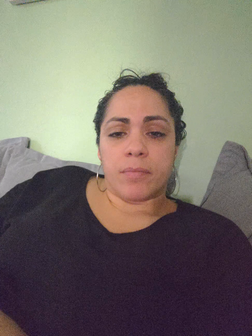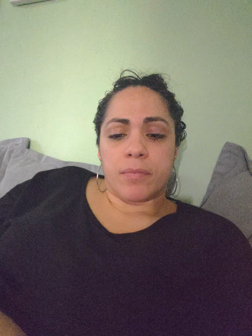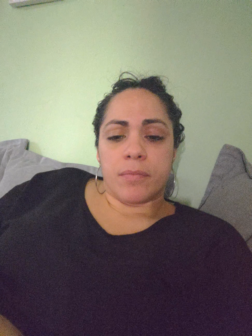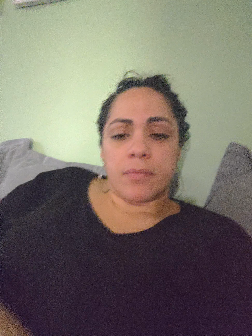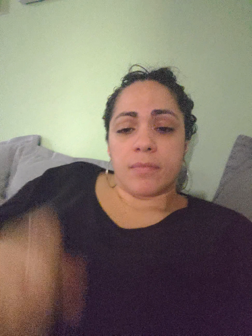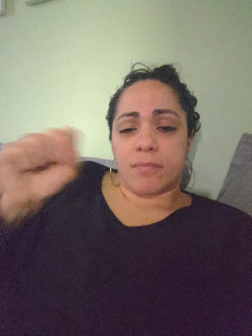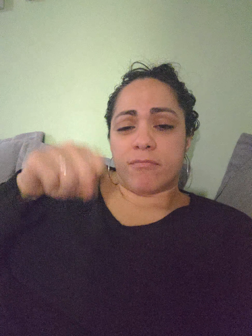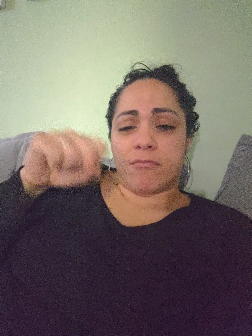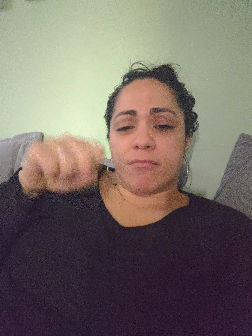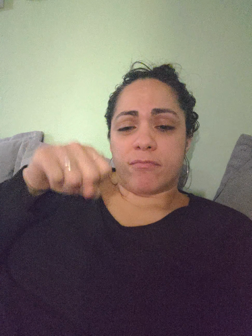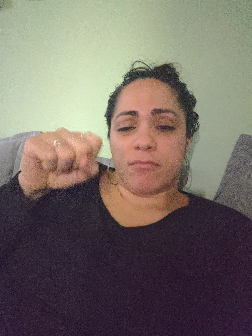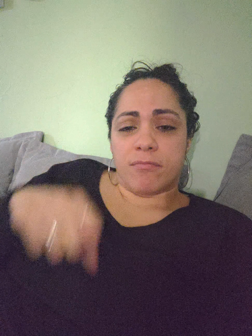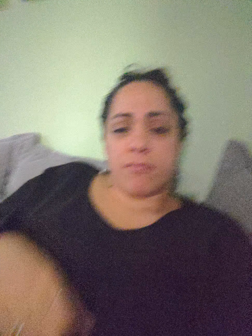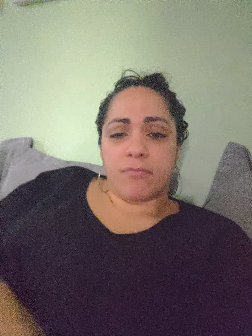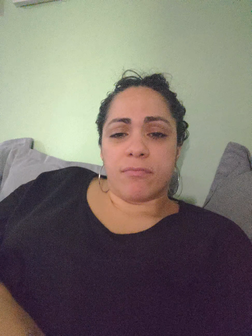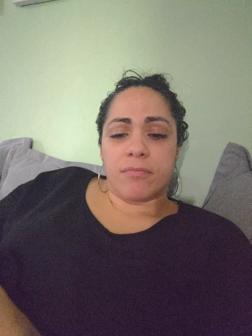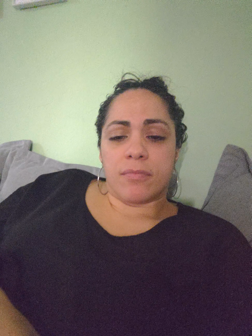yes